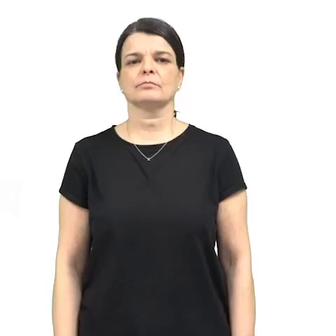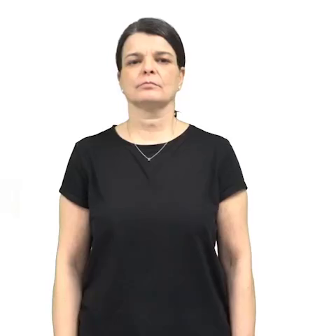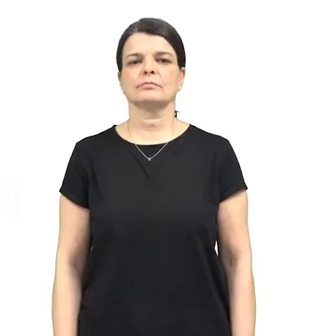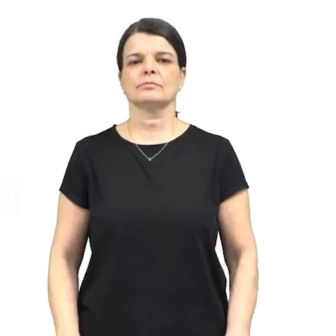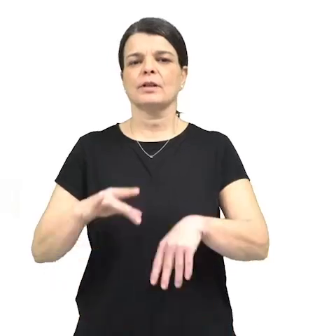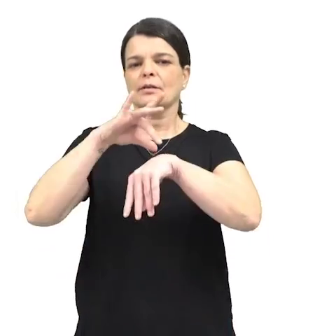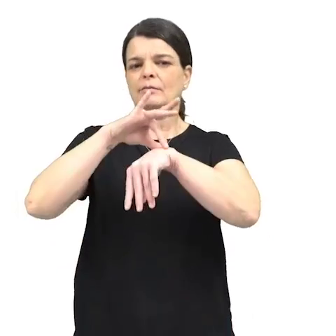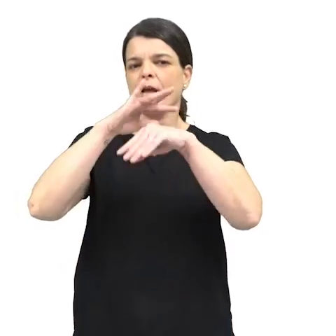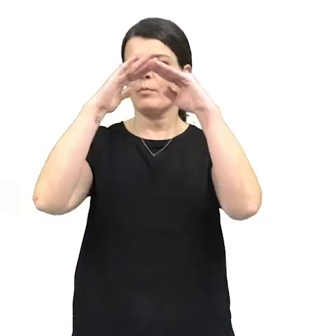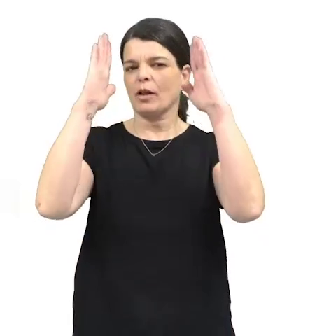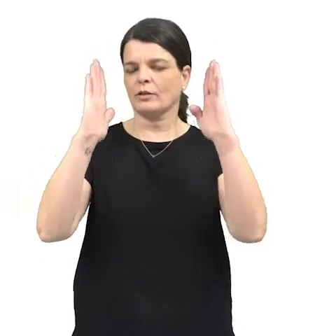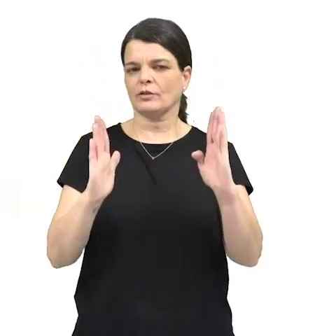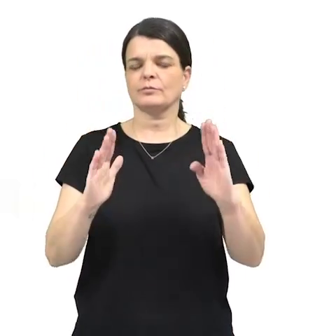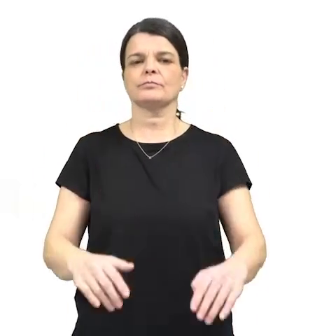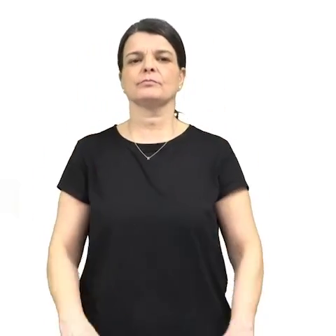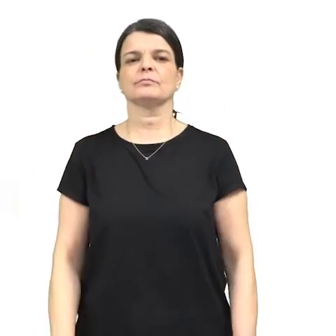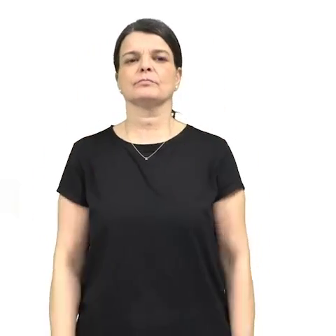enfermo casa